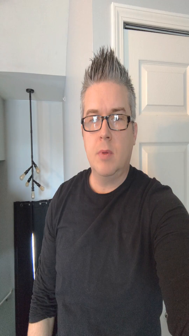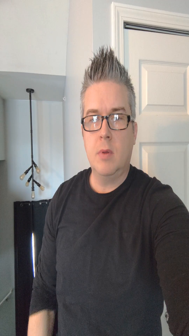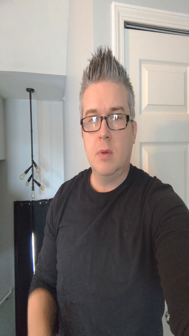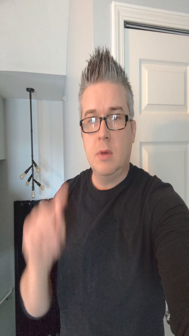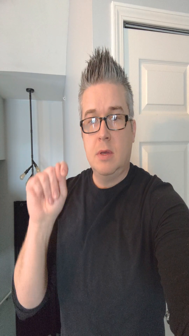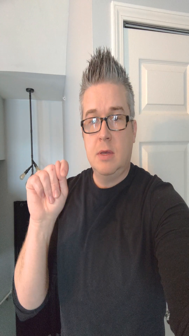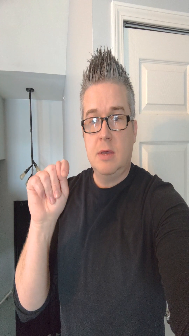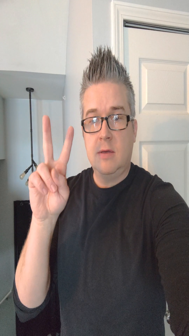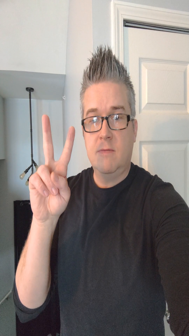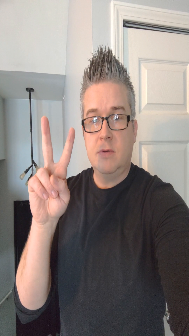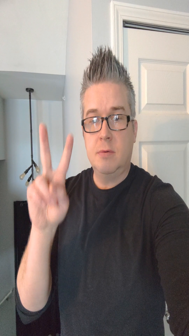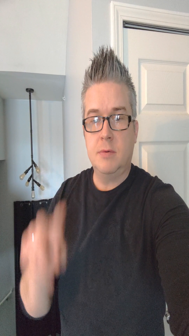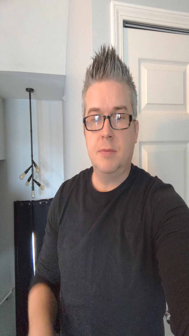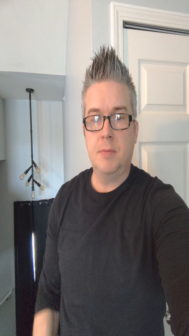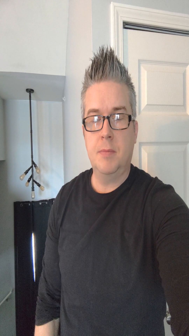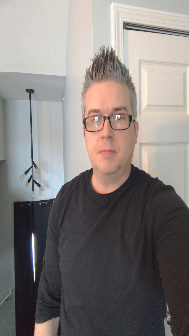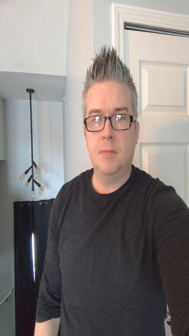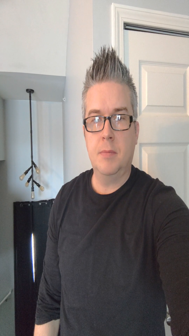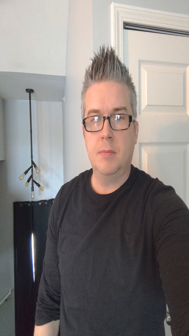TV